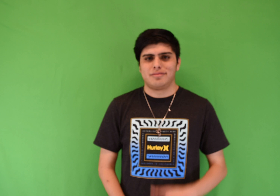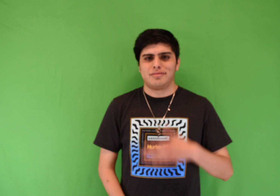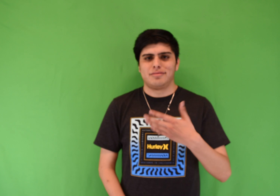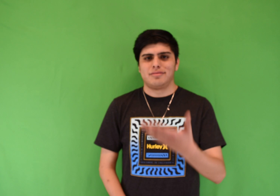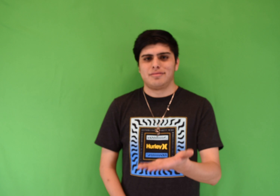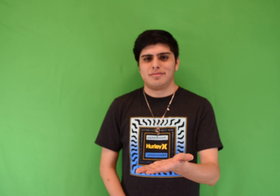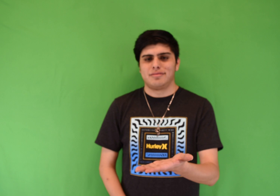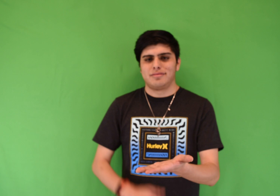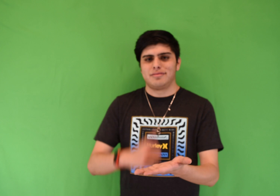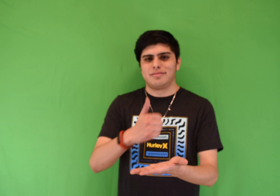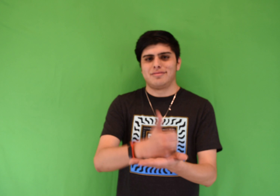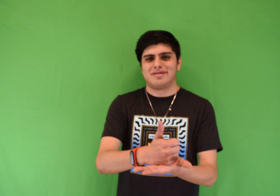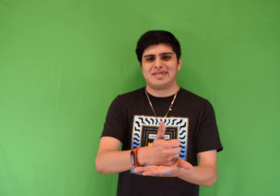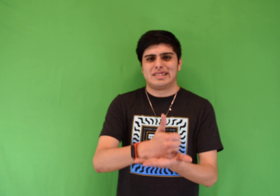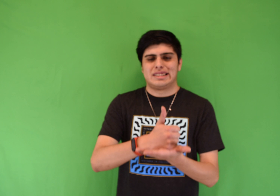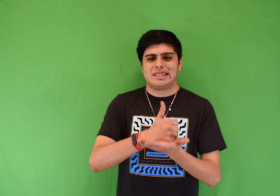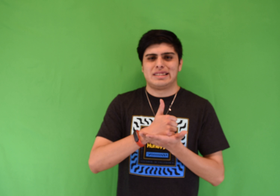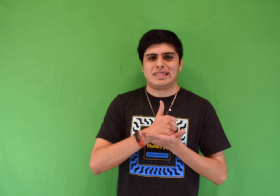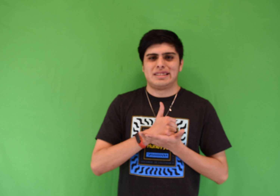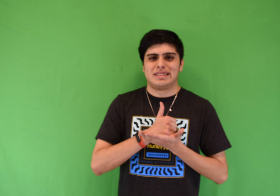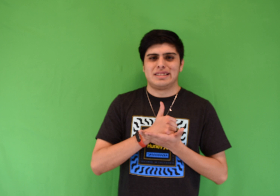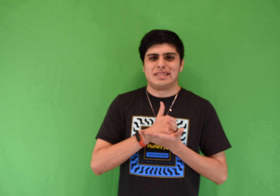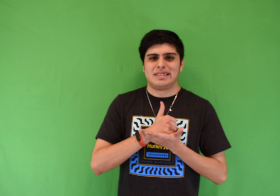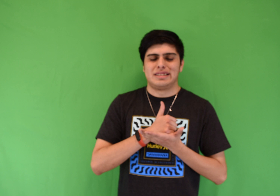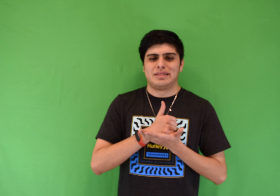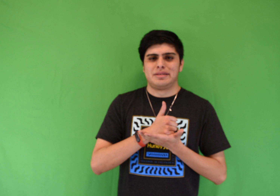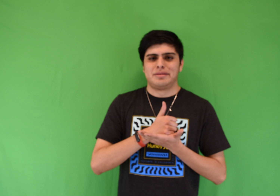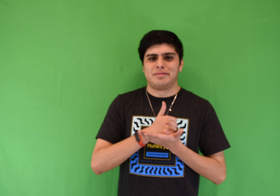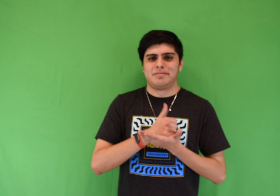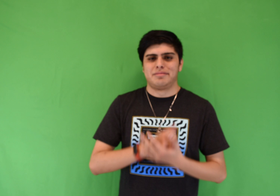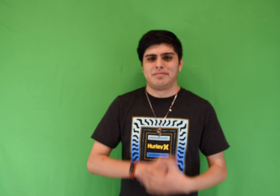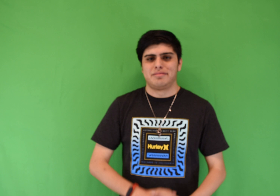ayuda